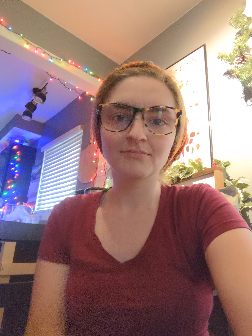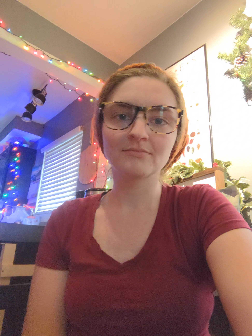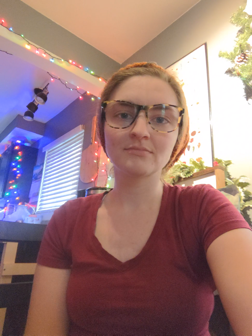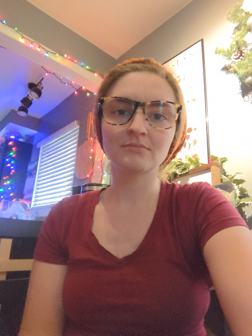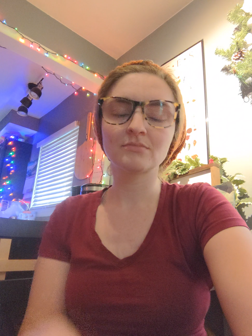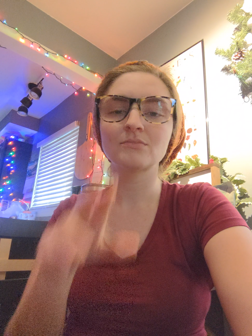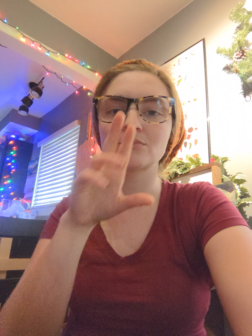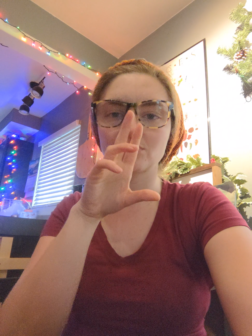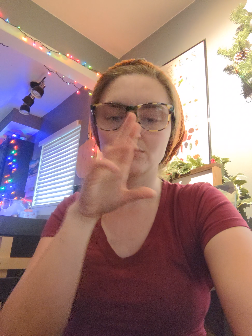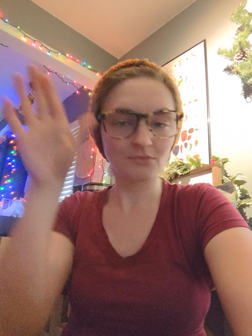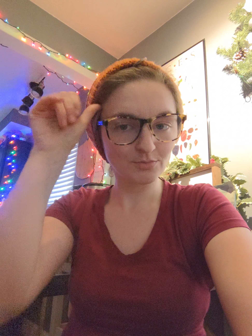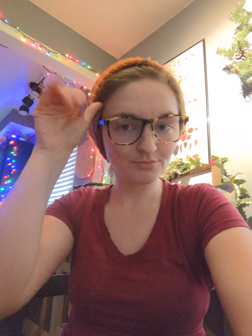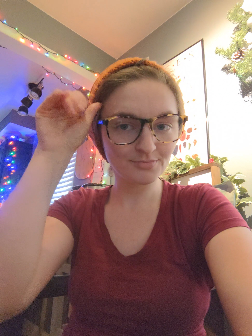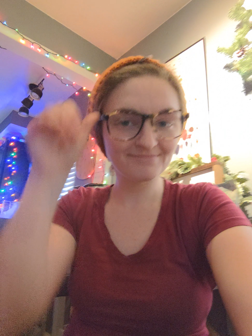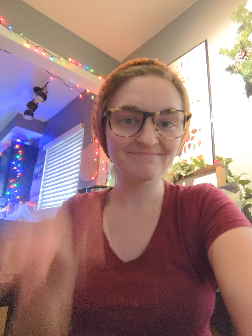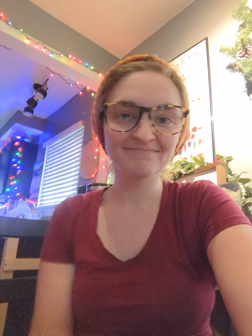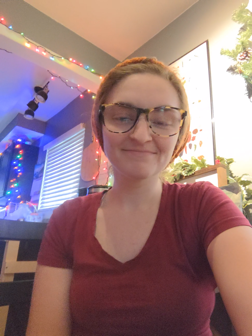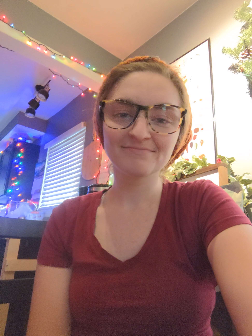donkey